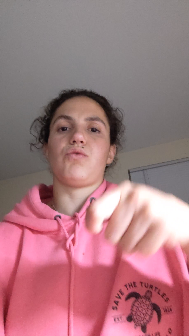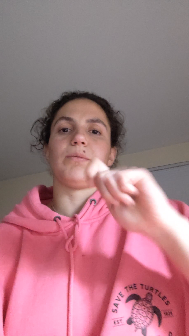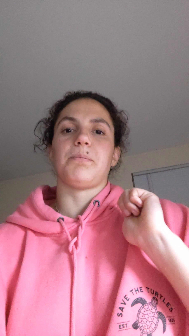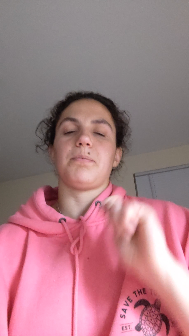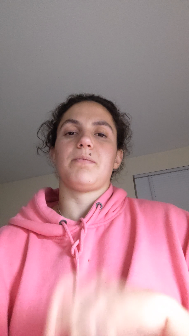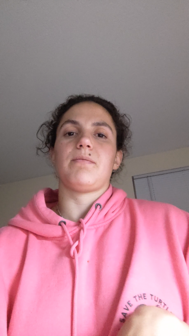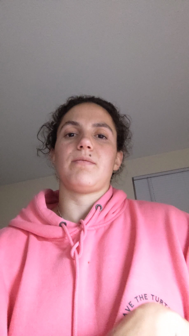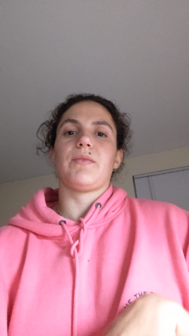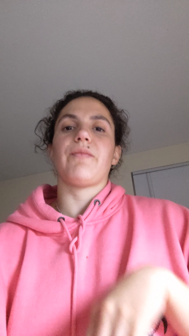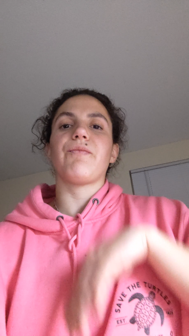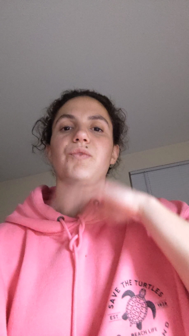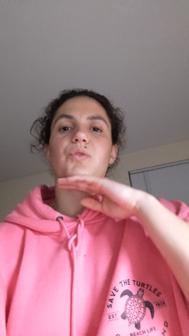full